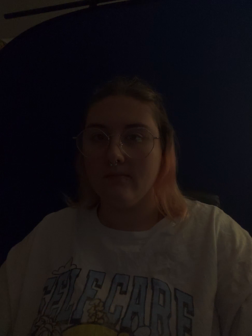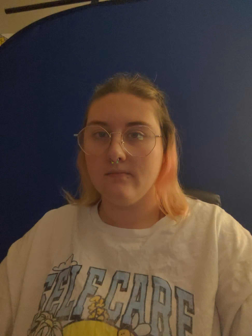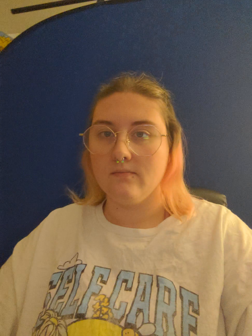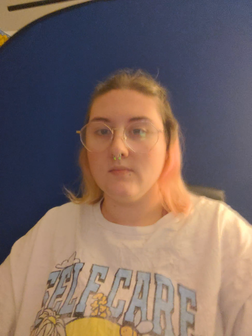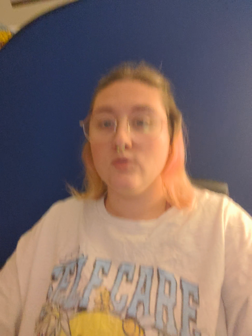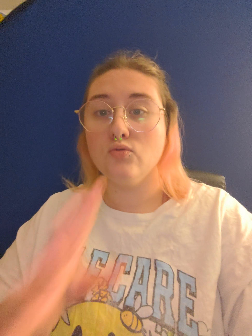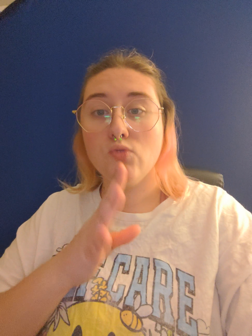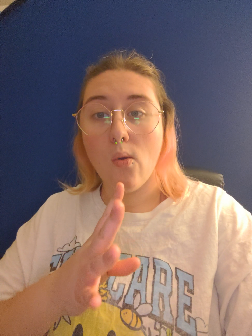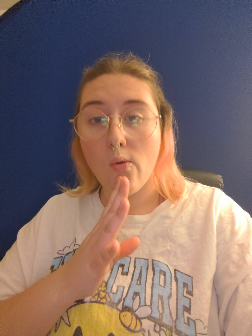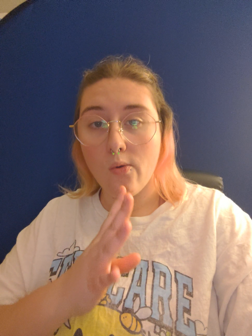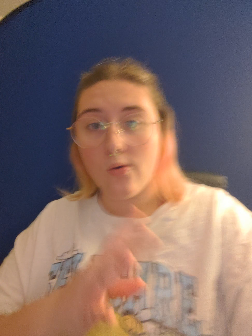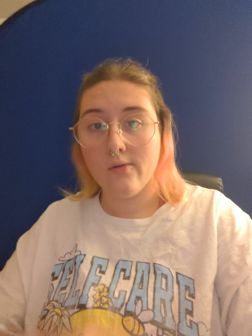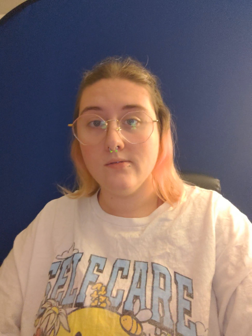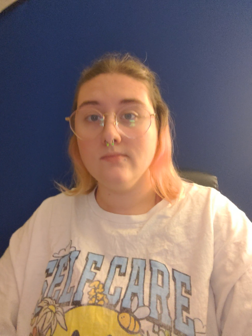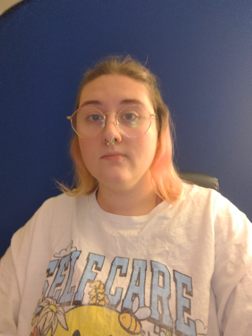talk